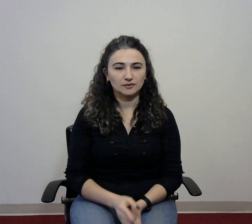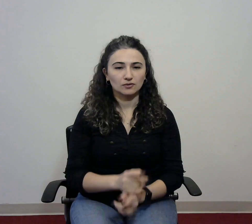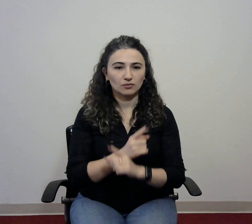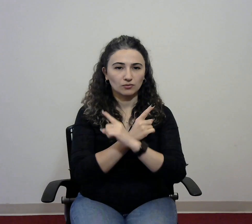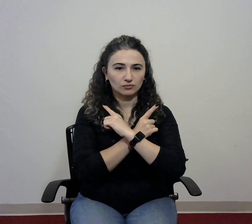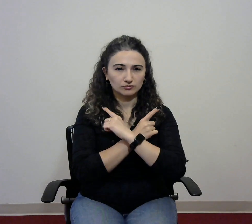ölən